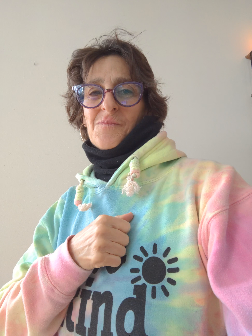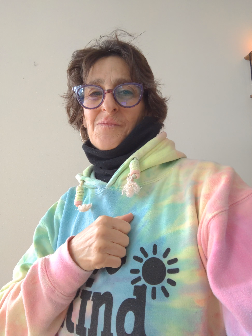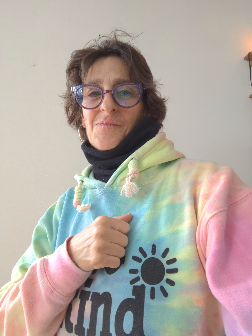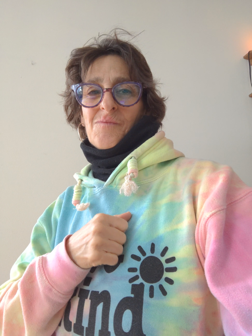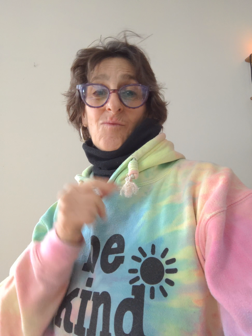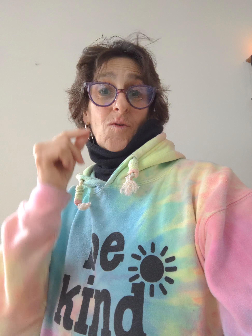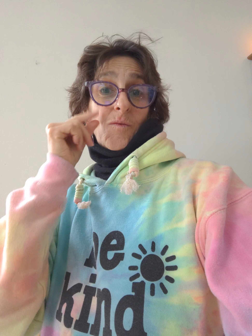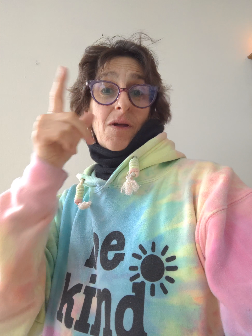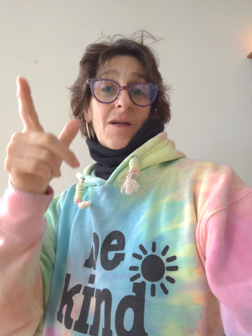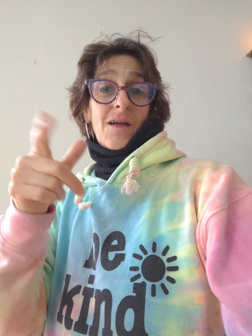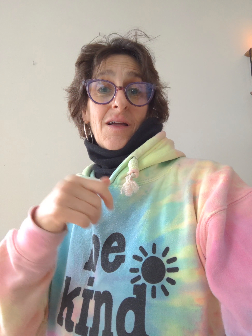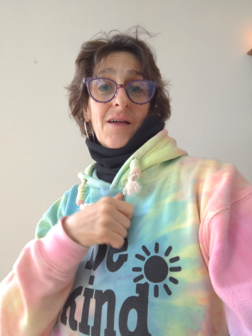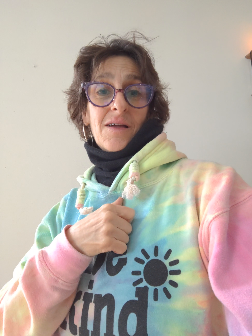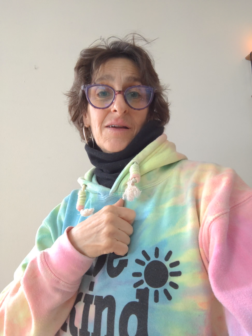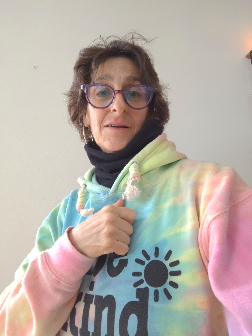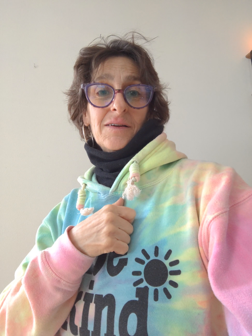wake